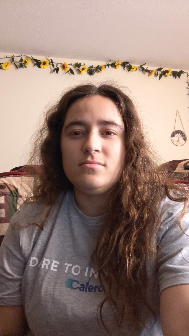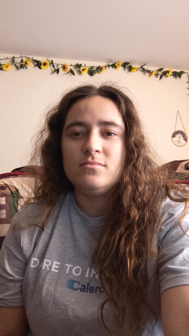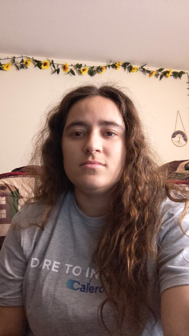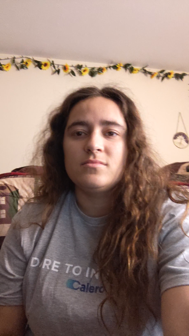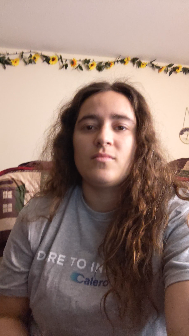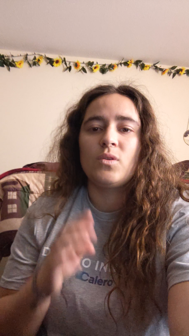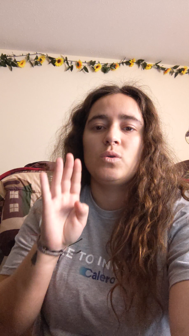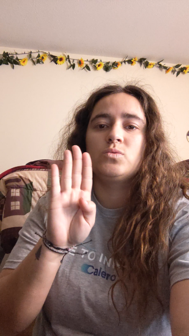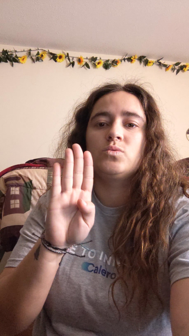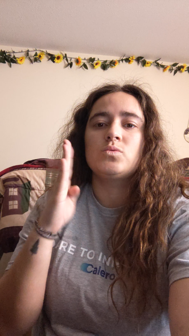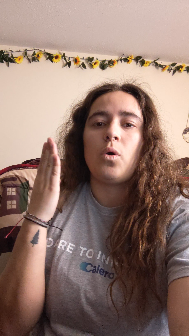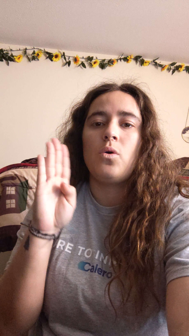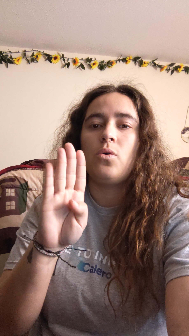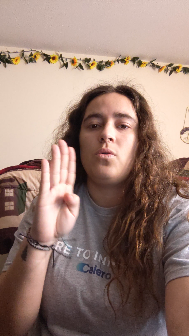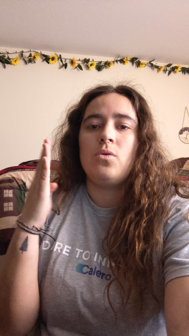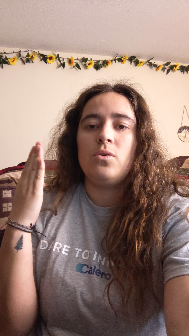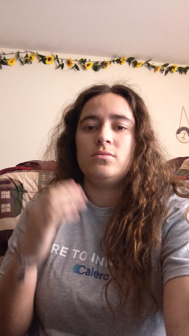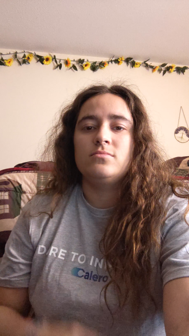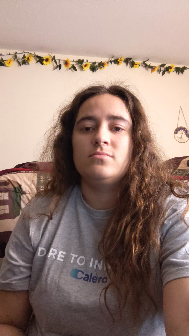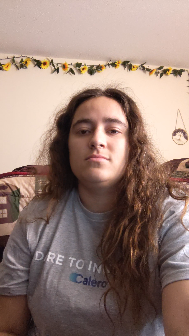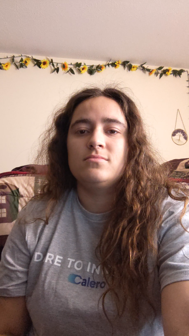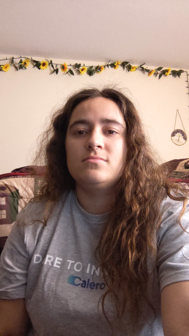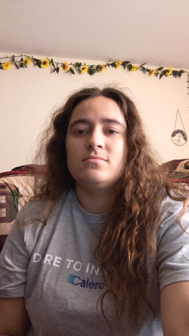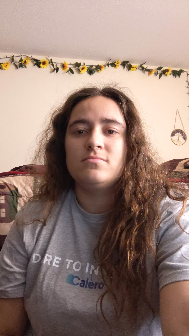door